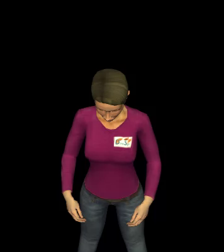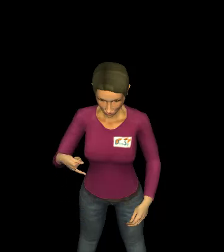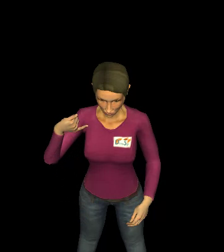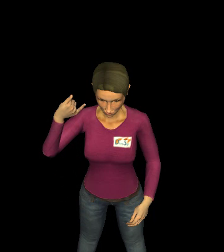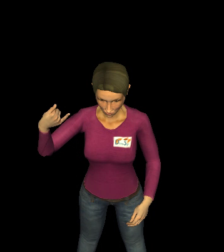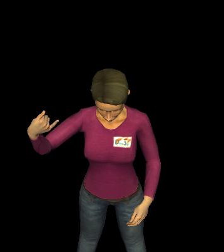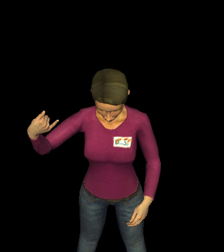فكرة